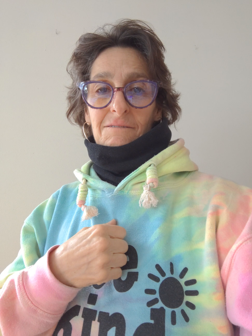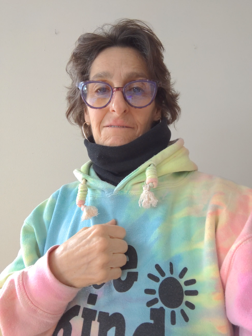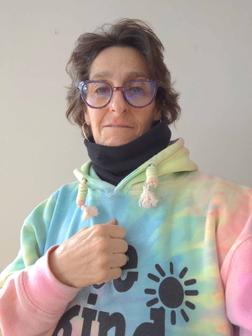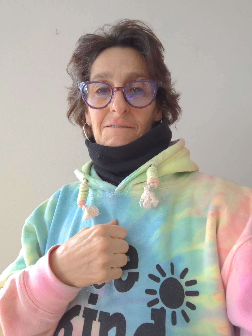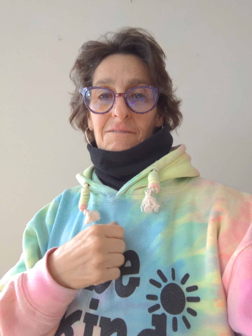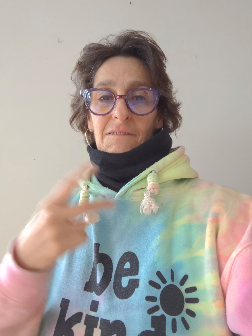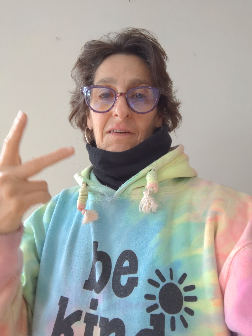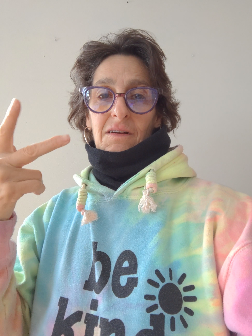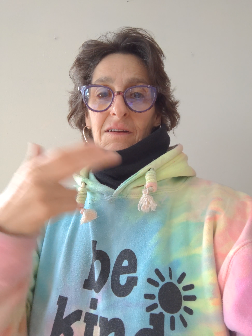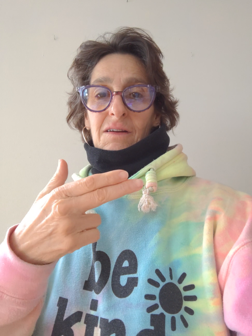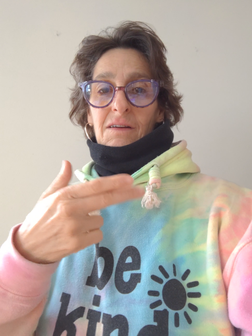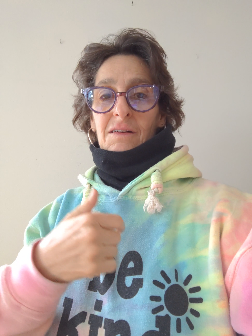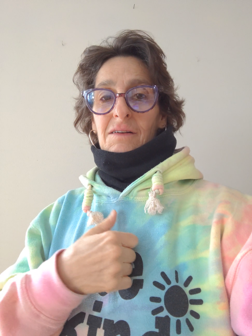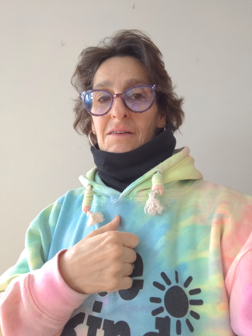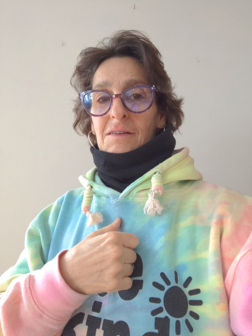cut